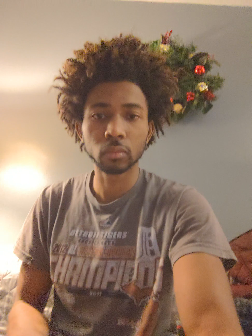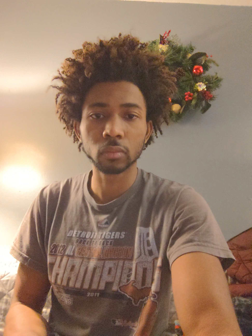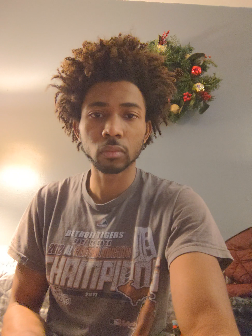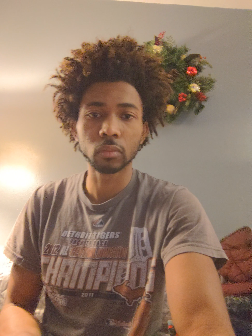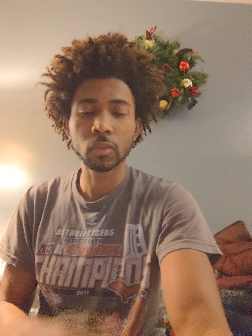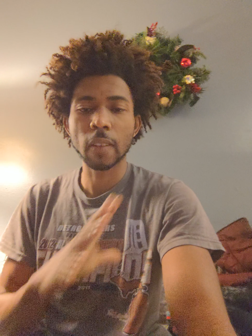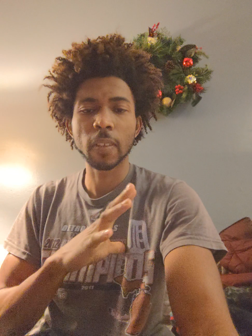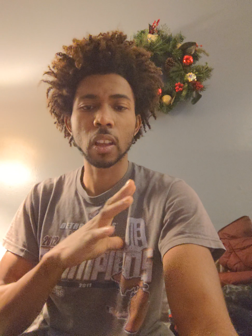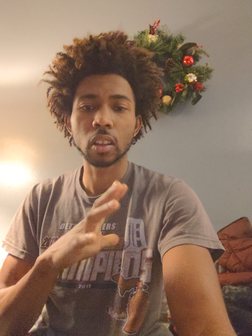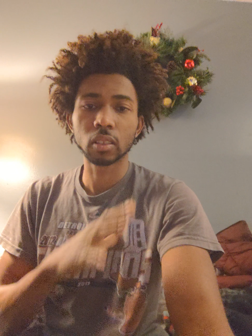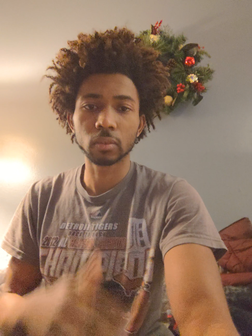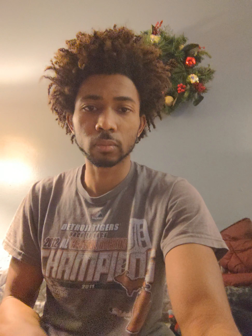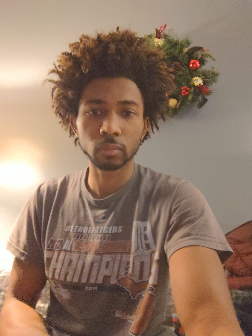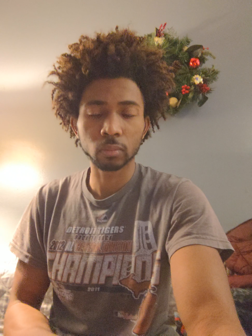fine